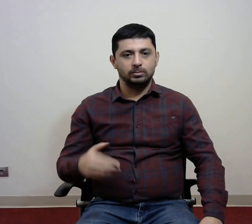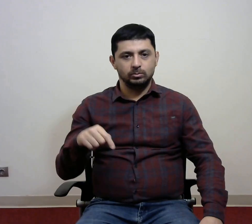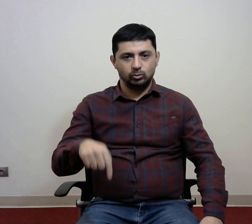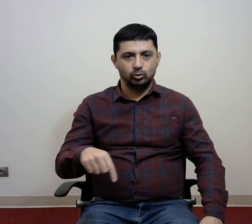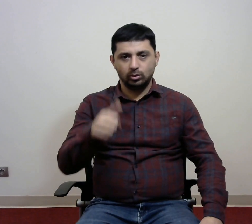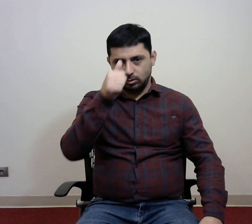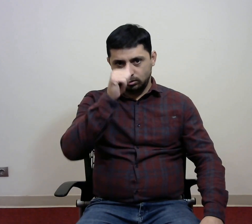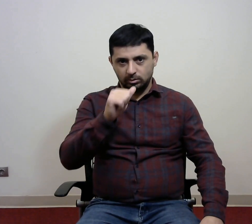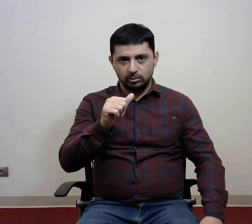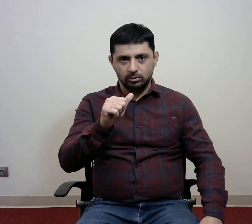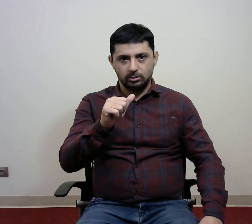bu ay